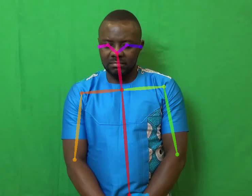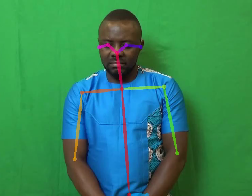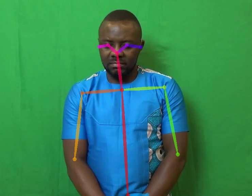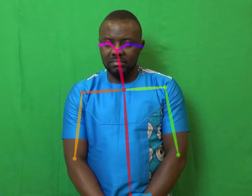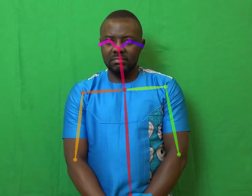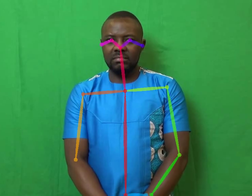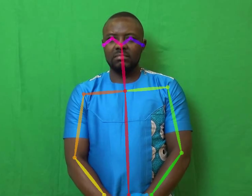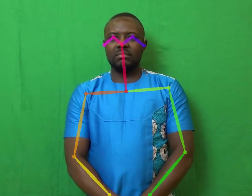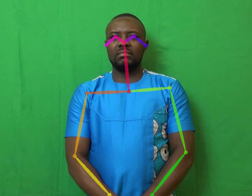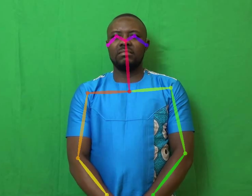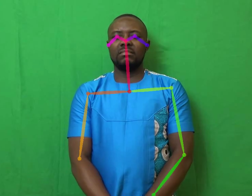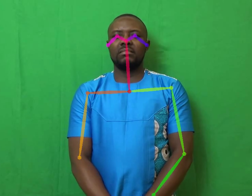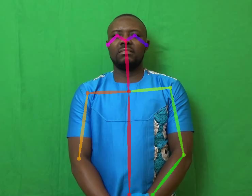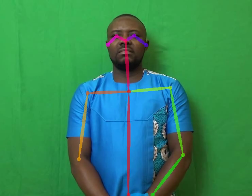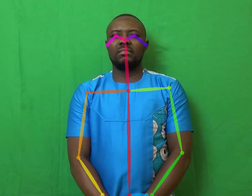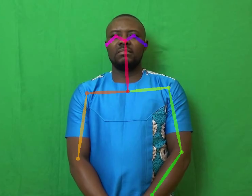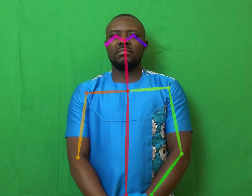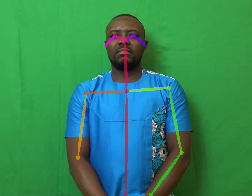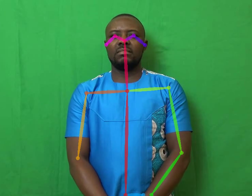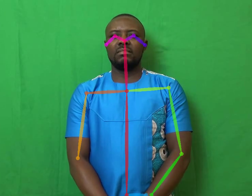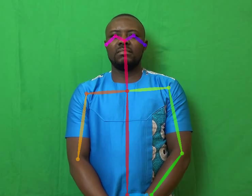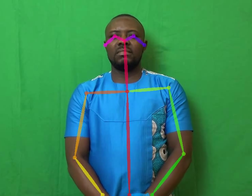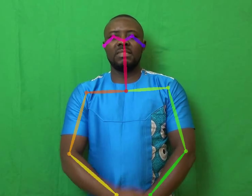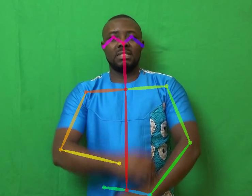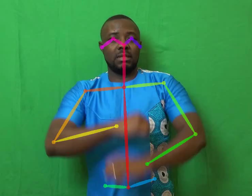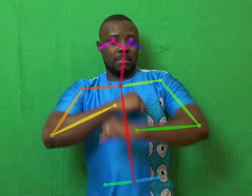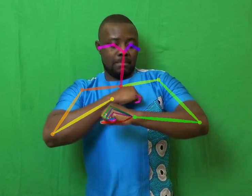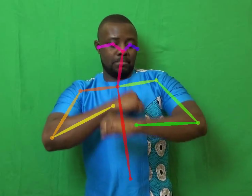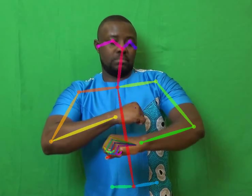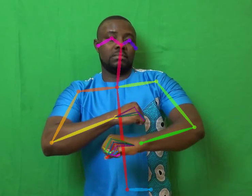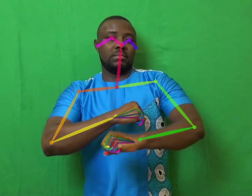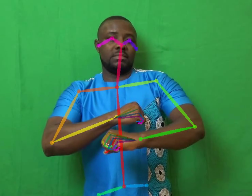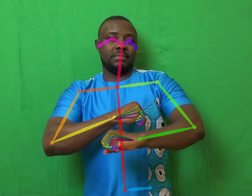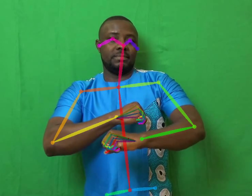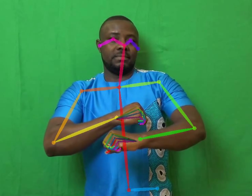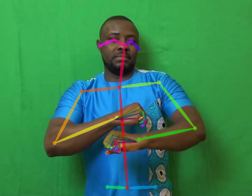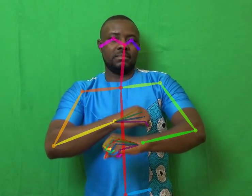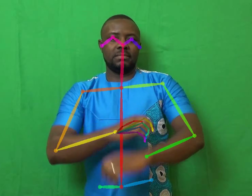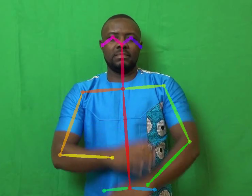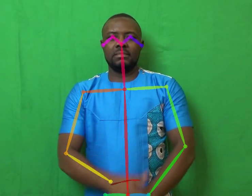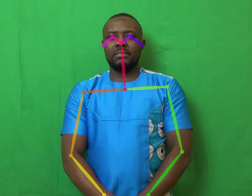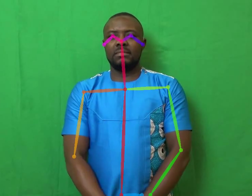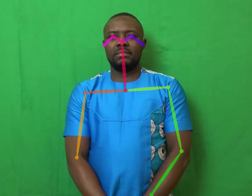protect or defend